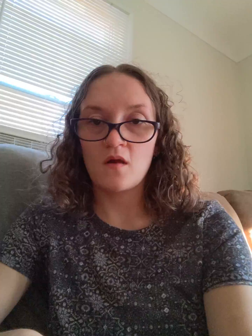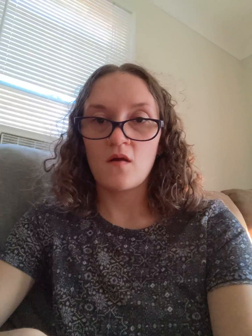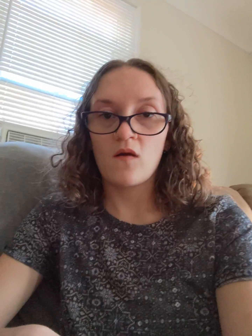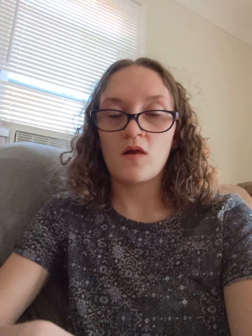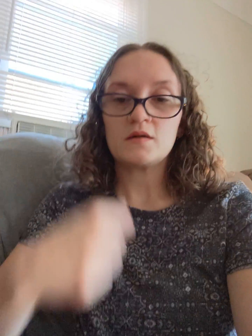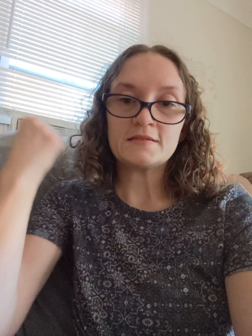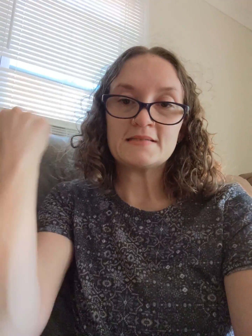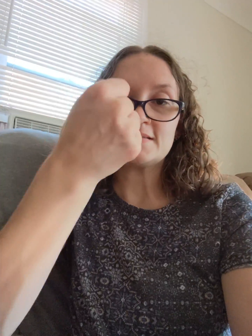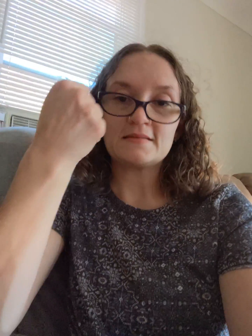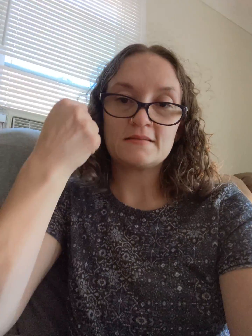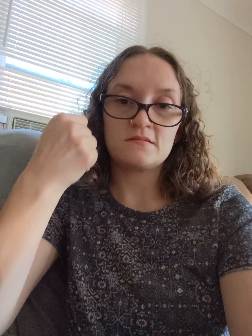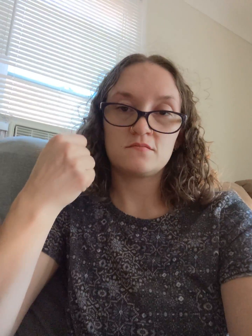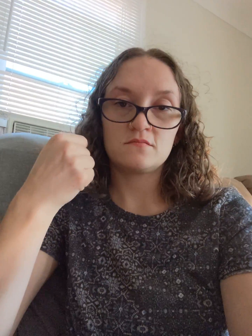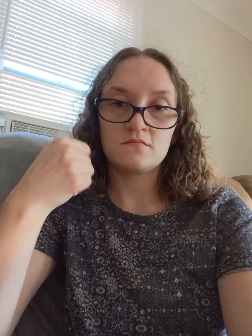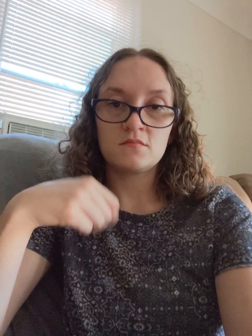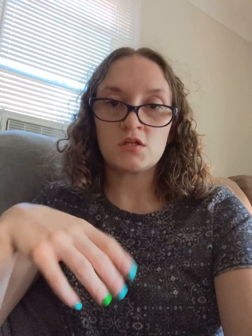hit